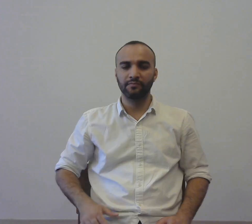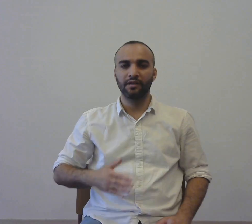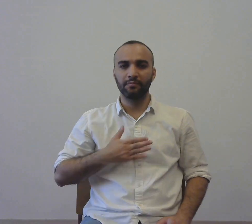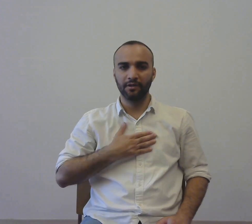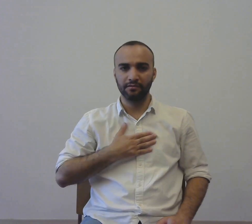mən